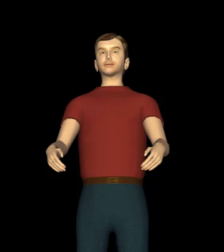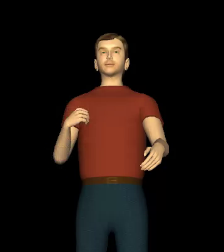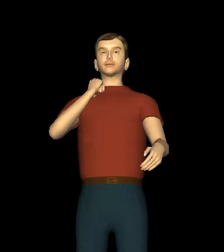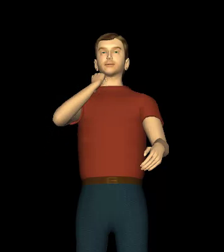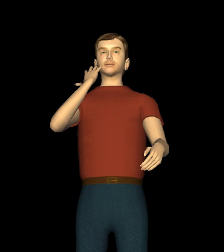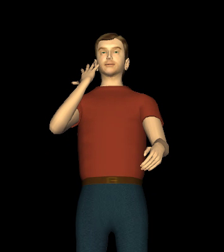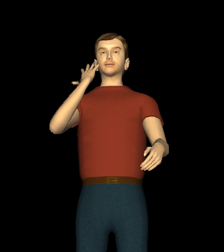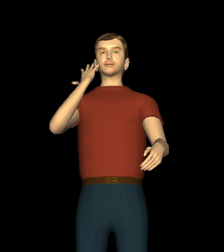أبيض